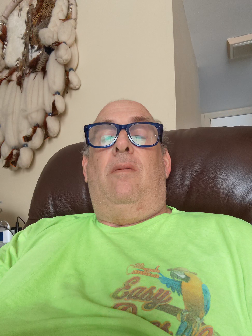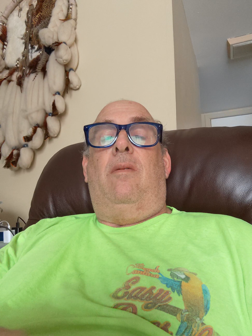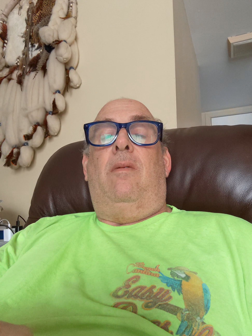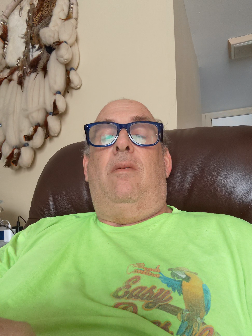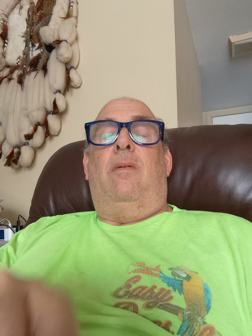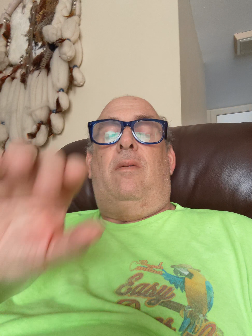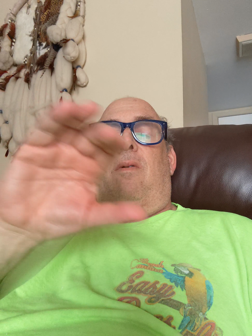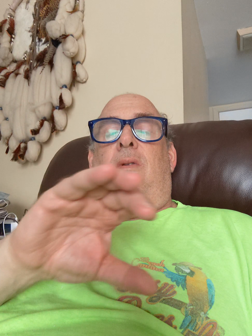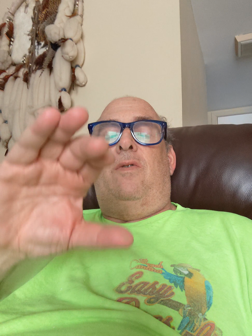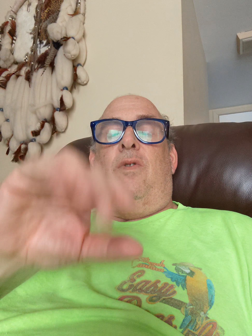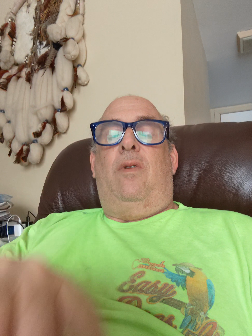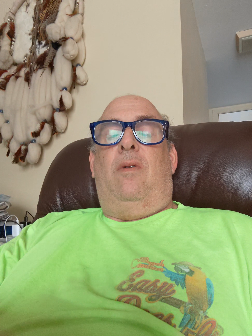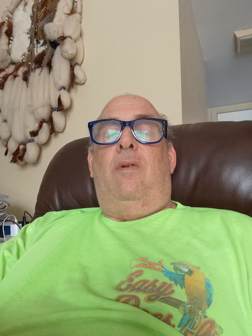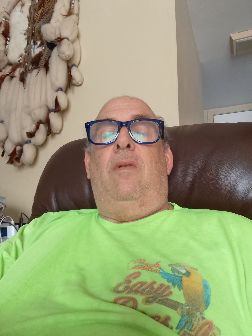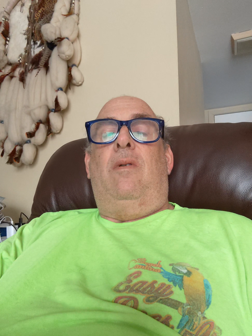chocolate